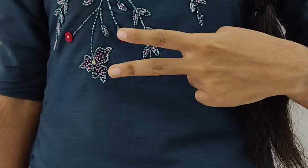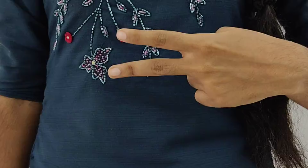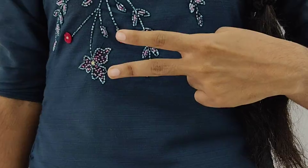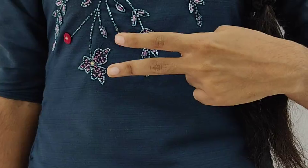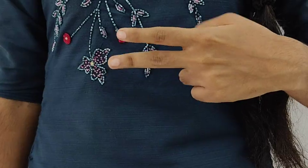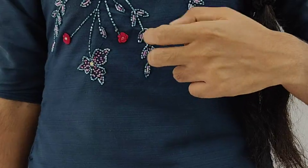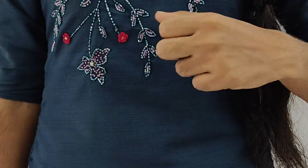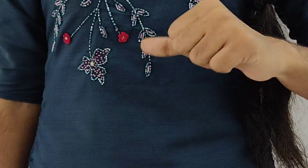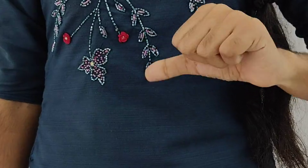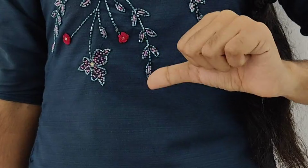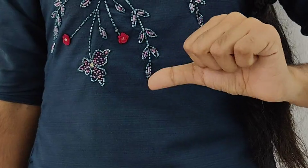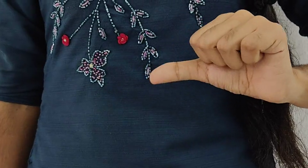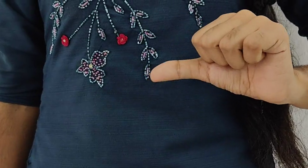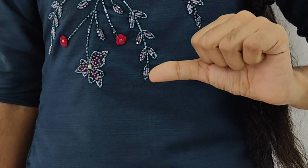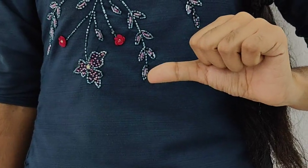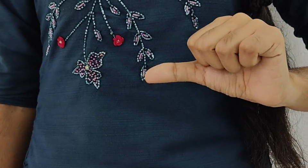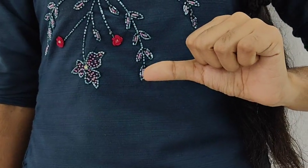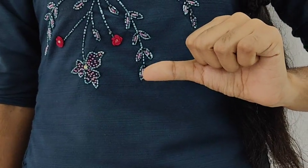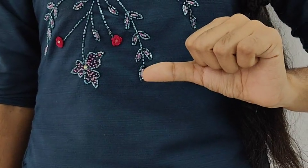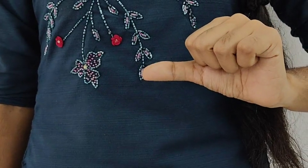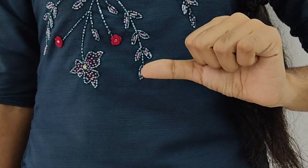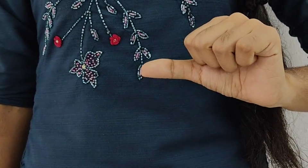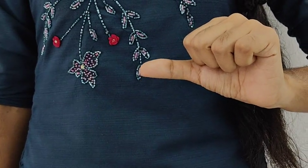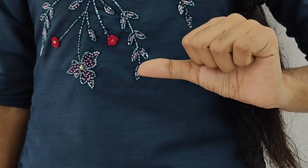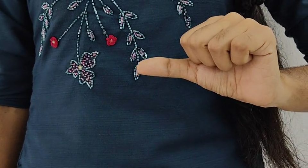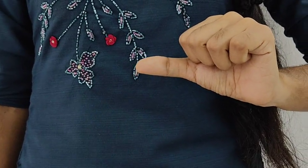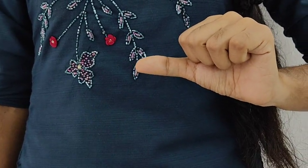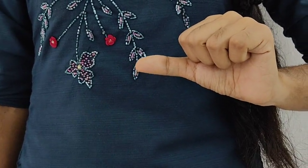ഐ